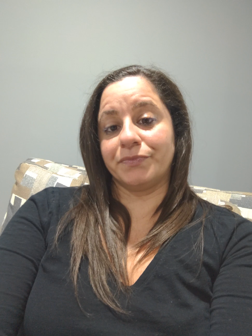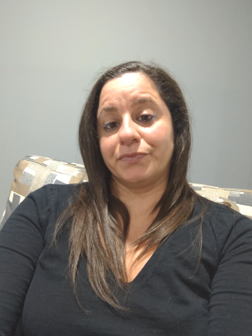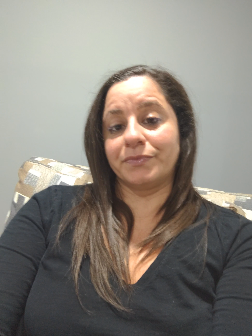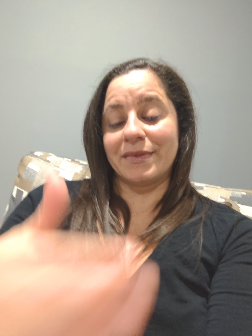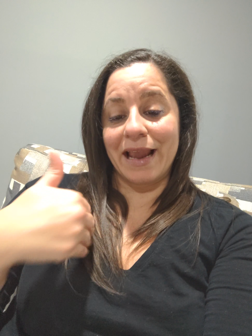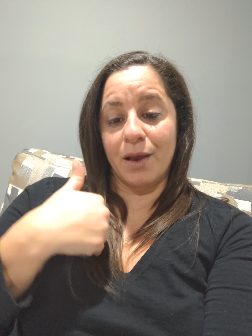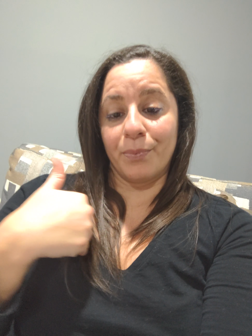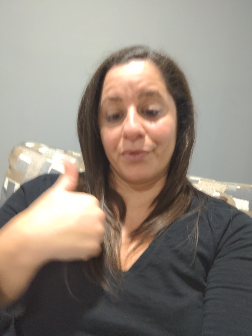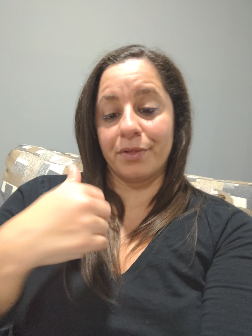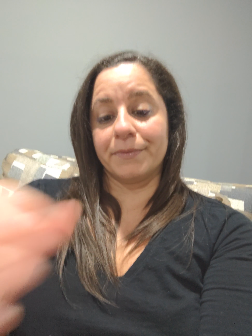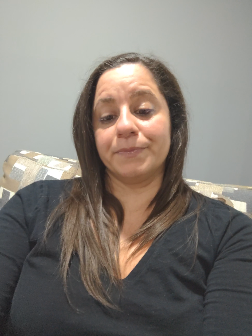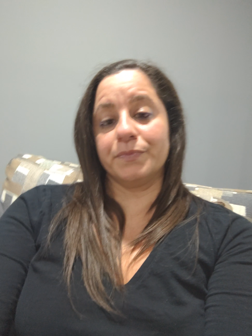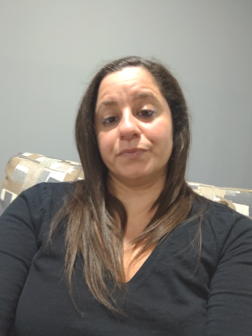animal